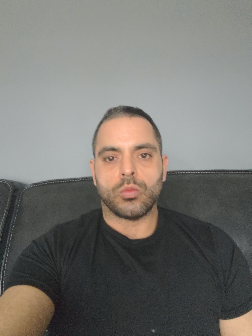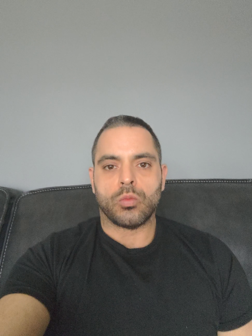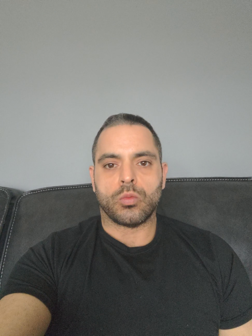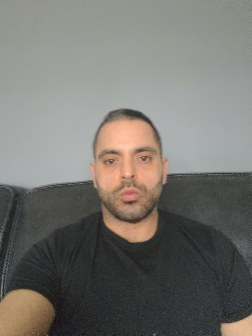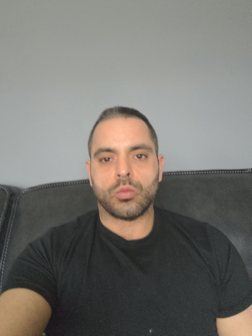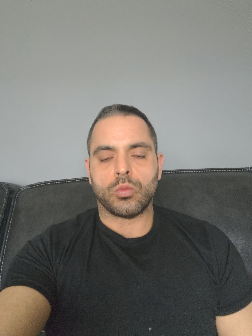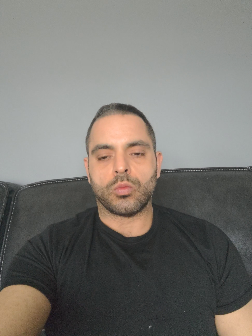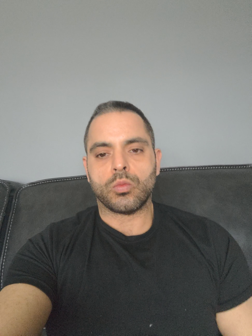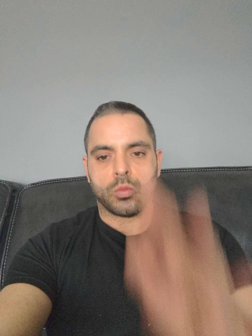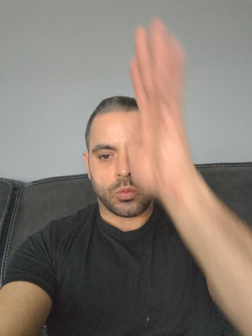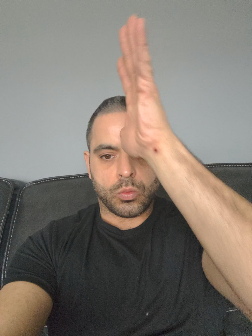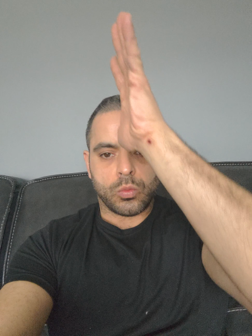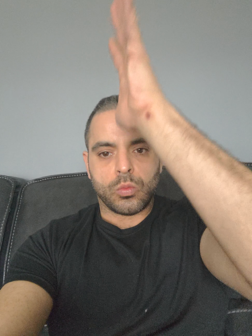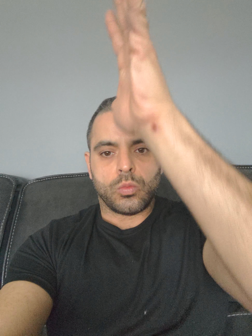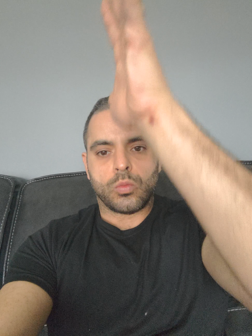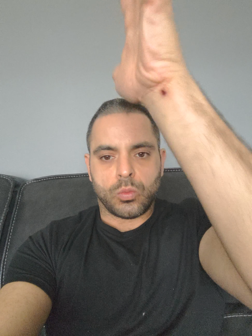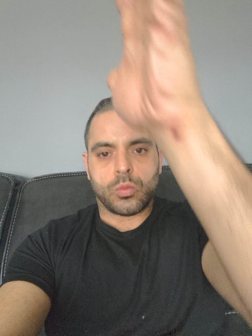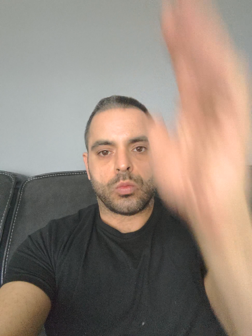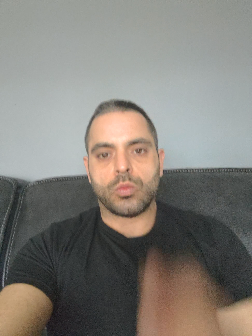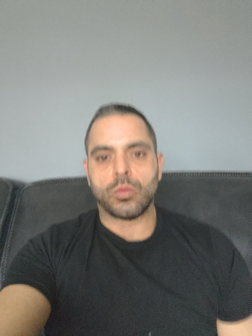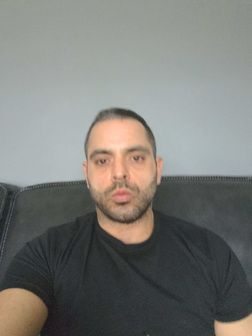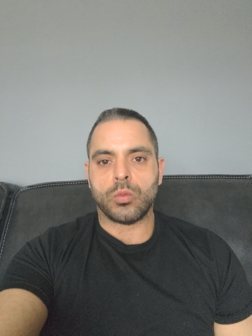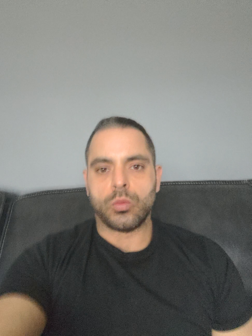grandpa